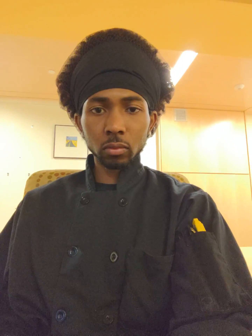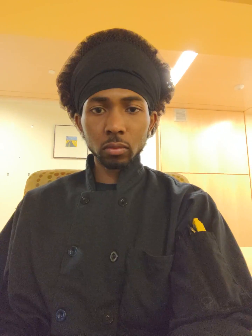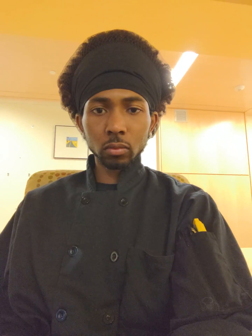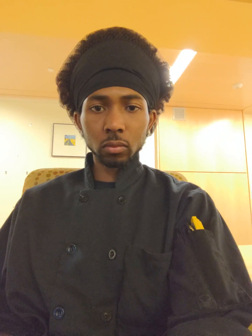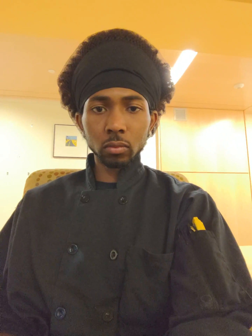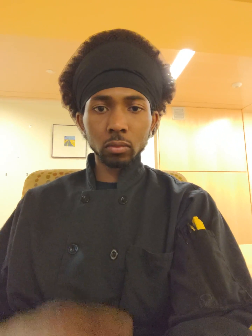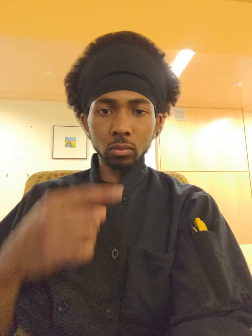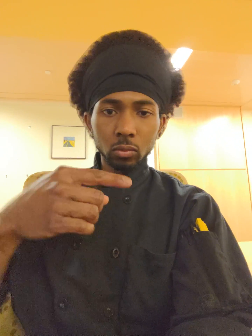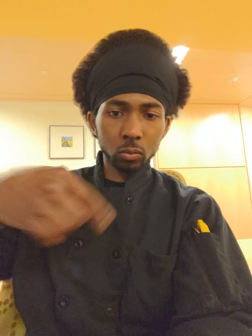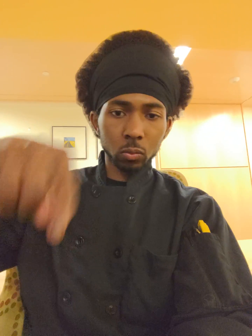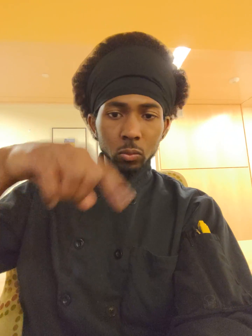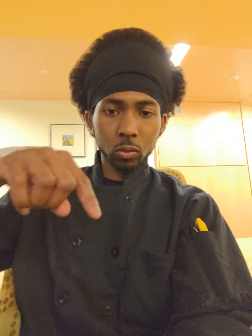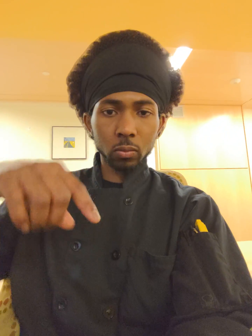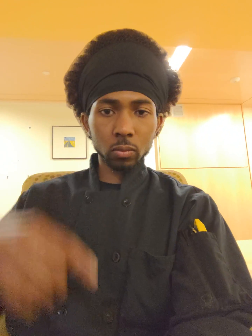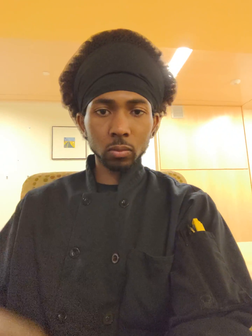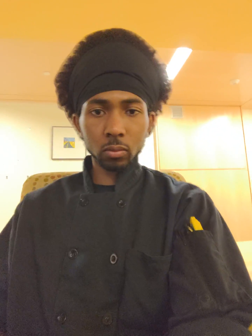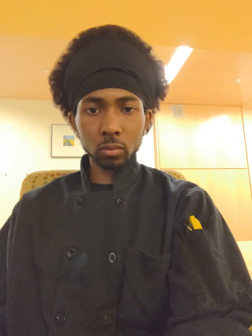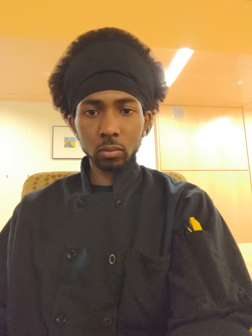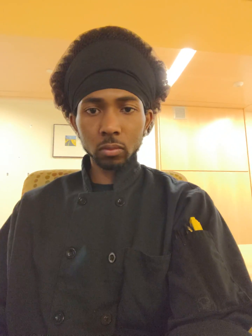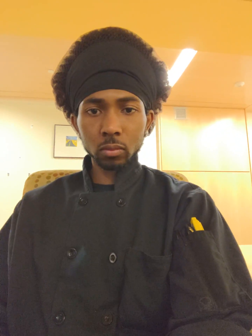around